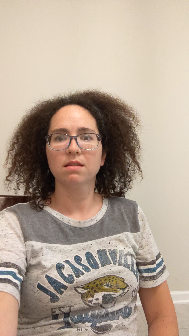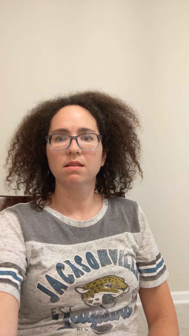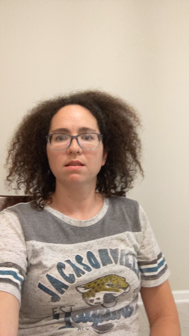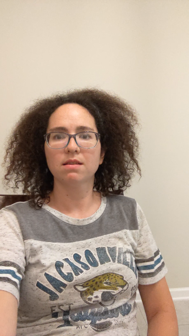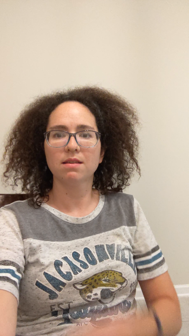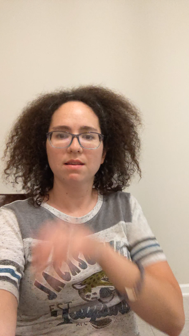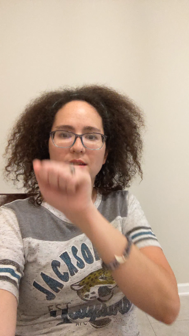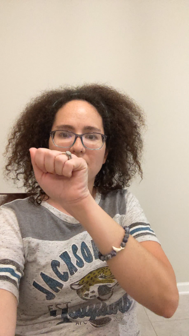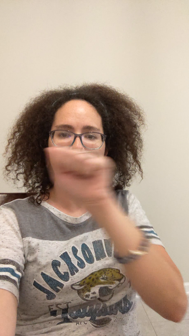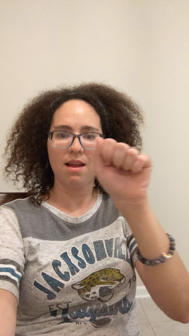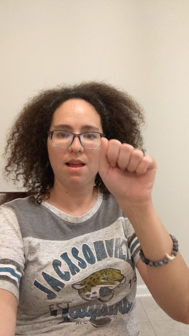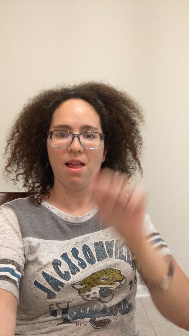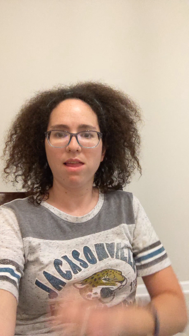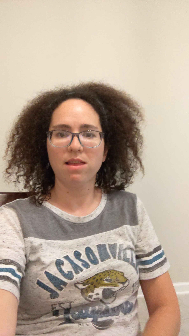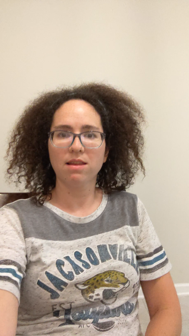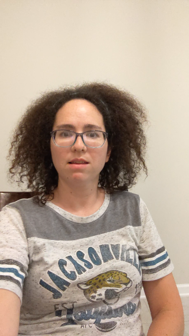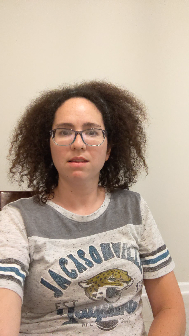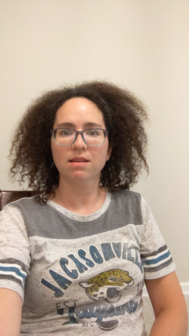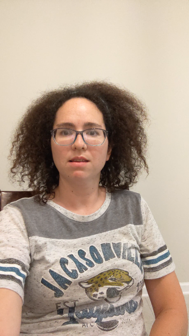a